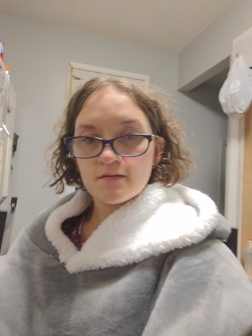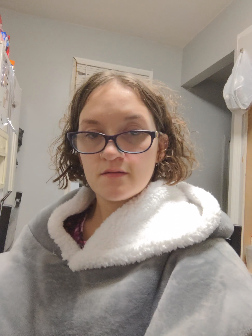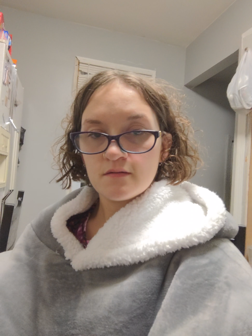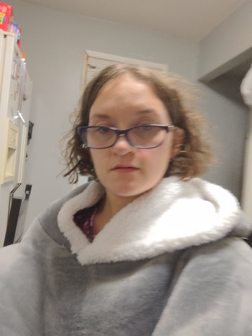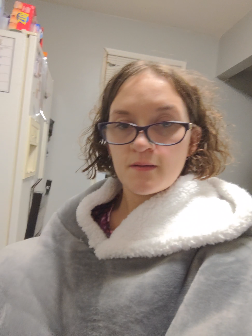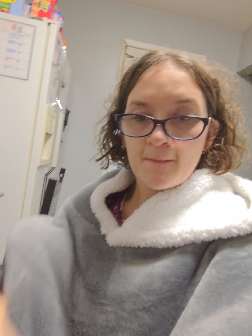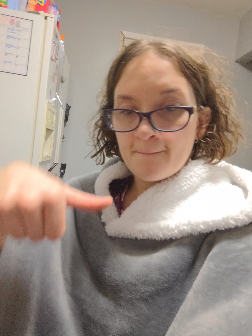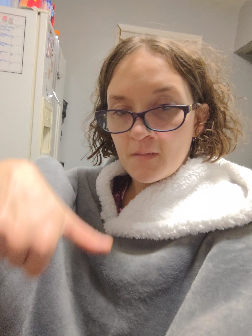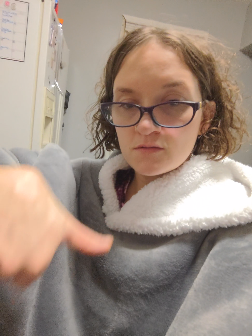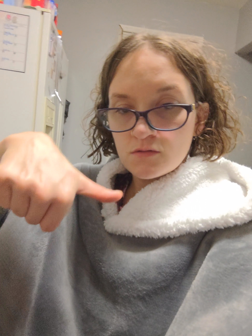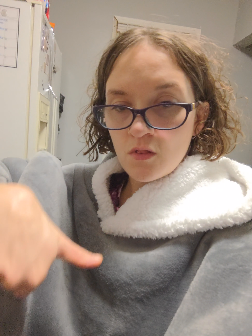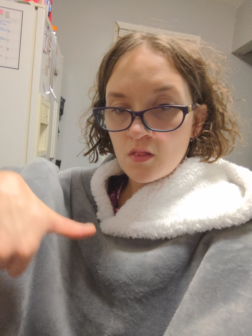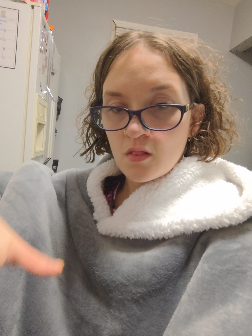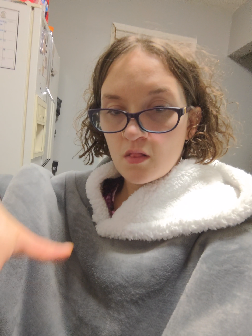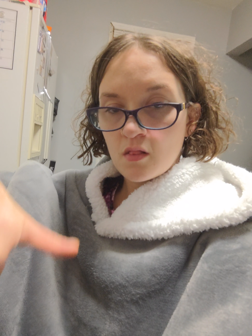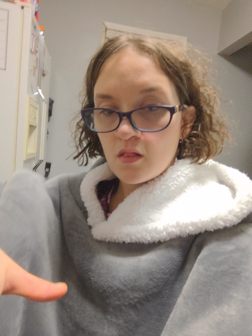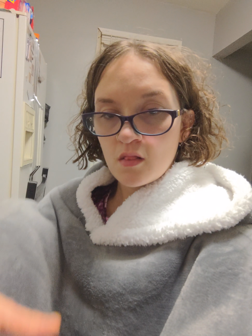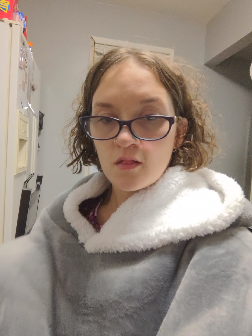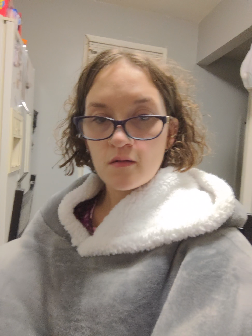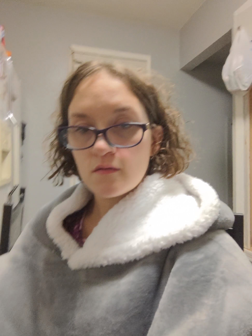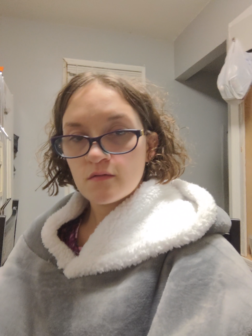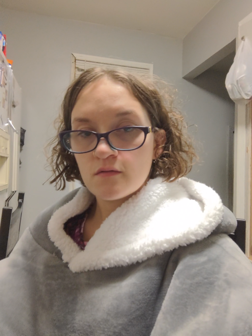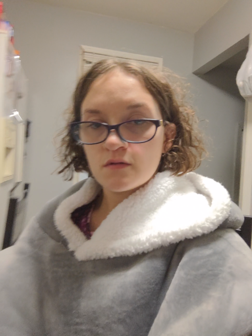puzzle